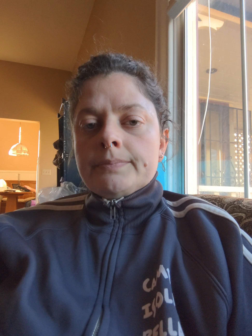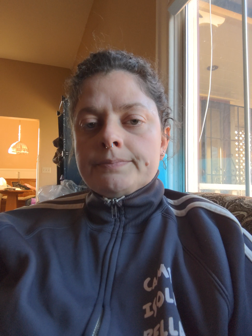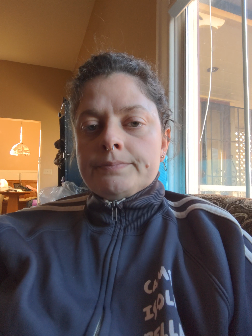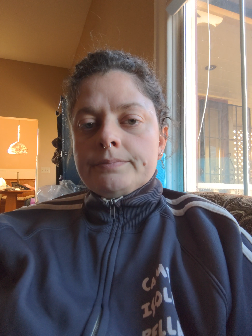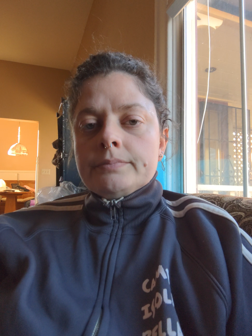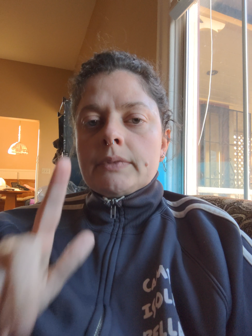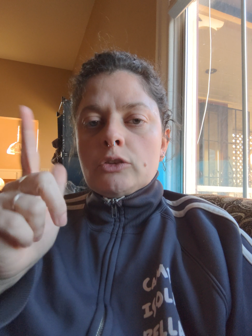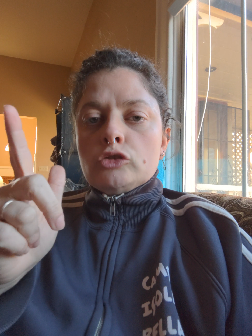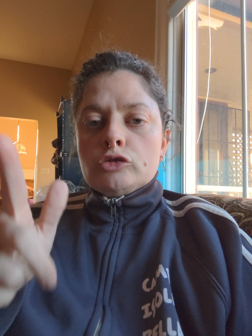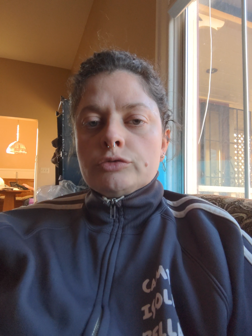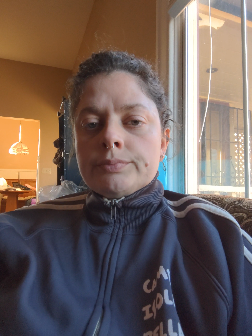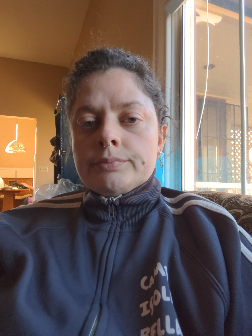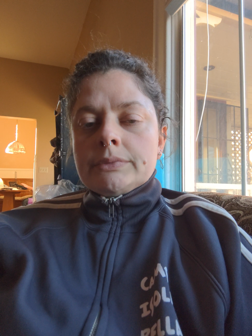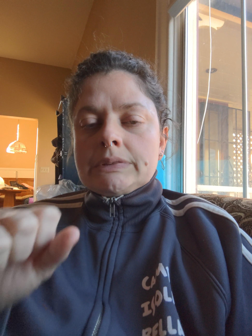later